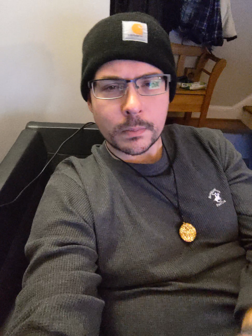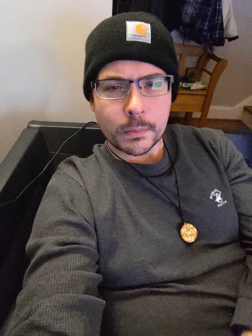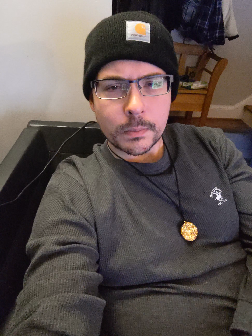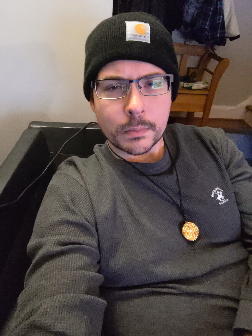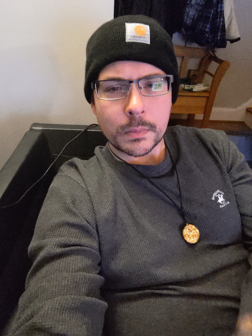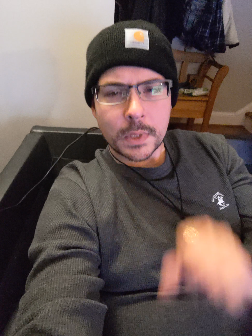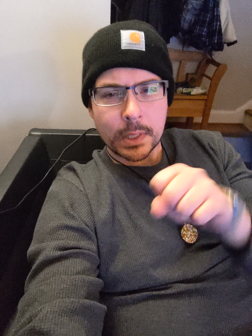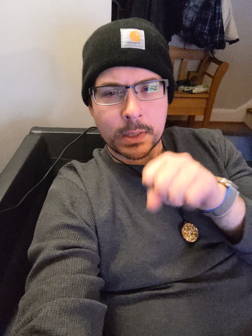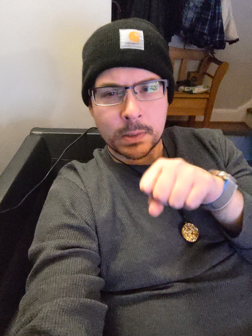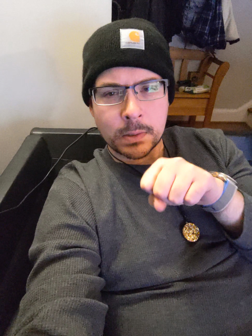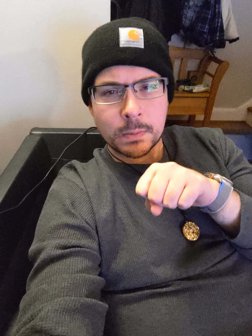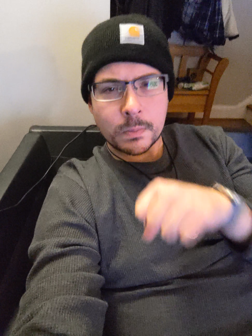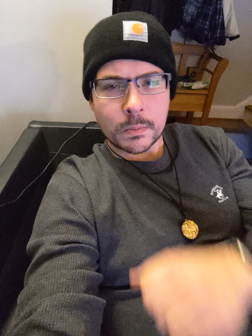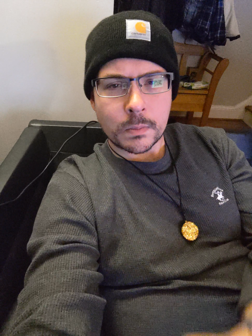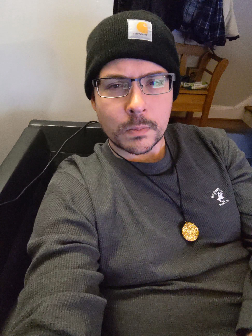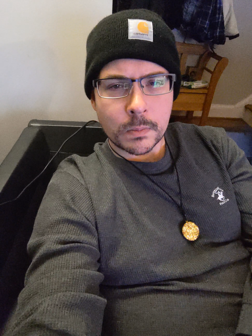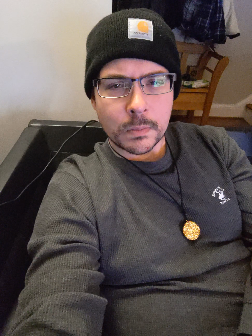yes